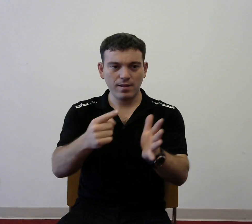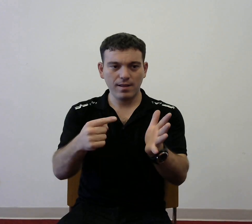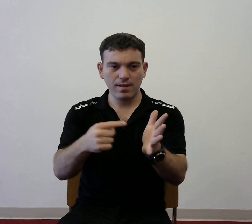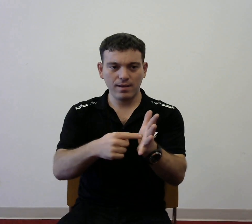dil